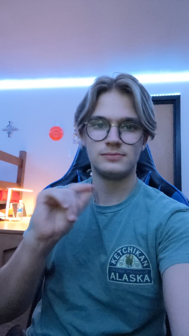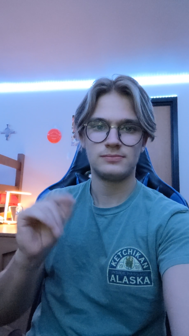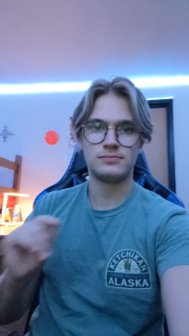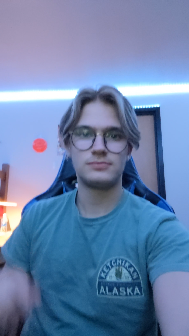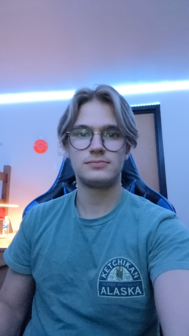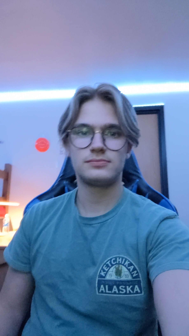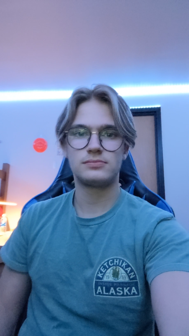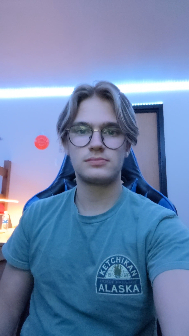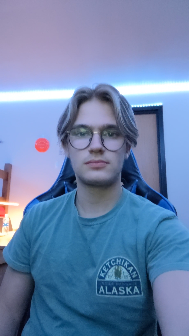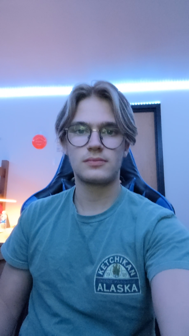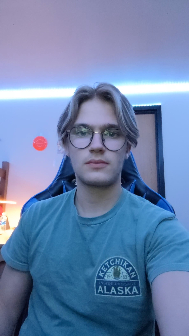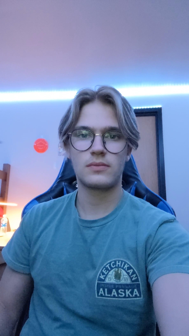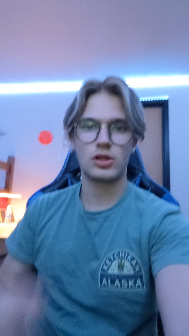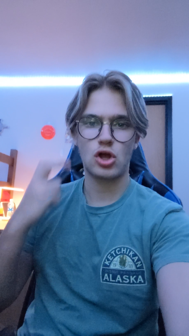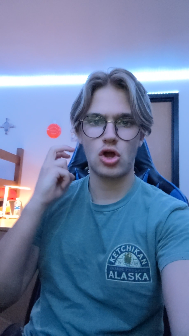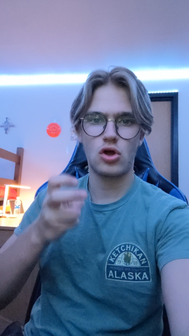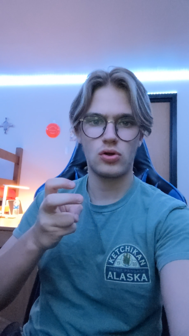hard